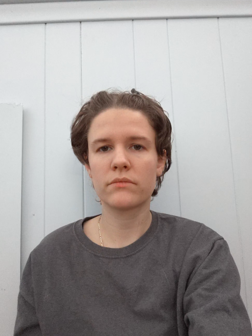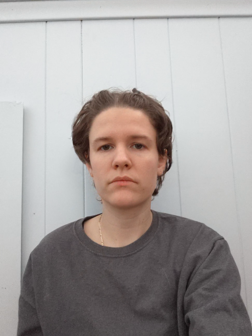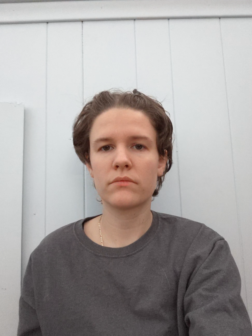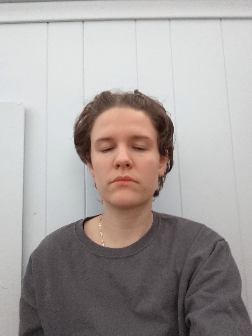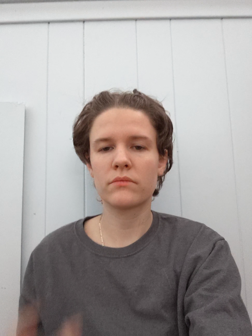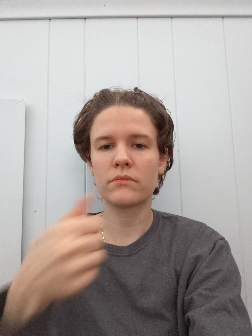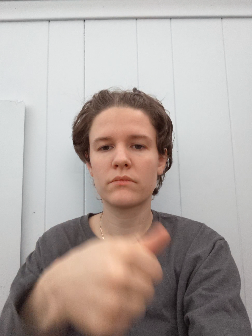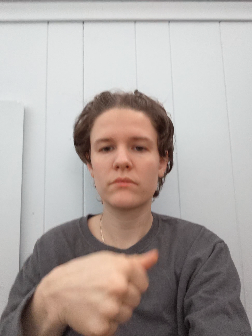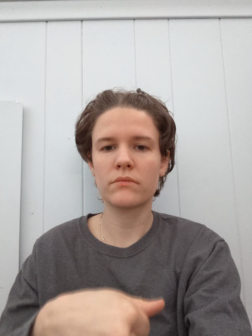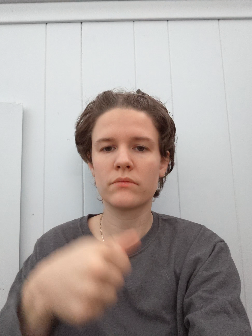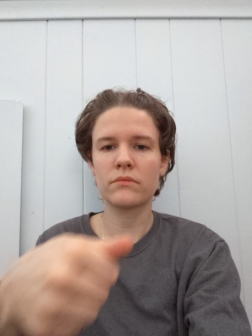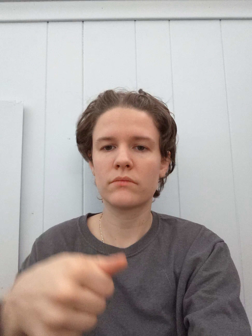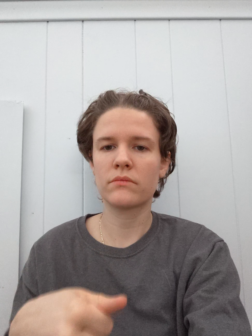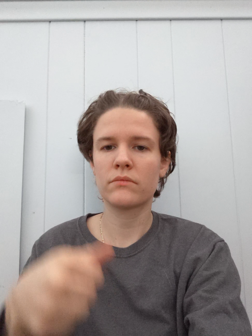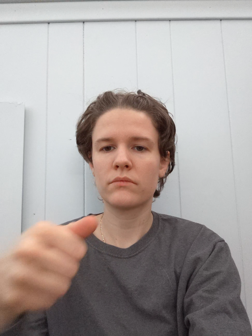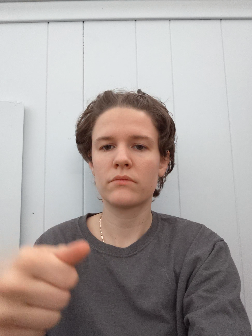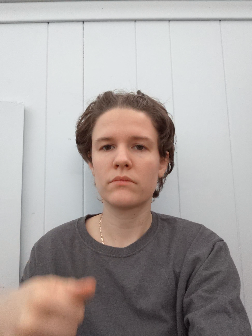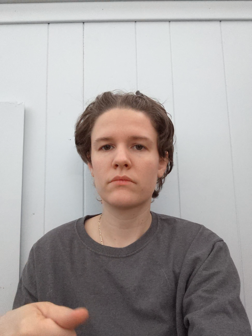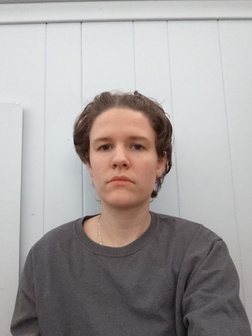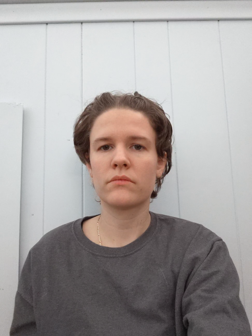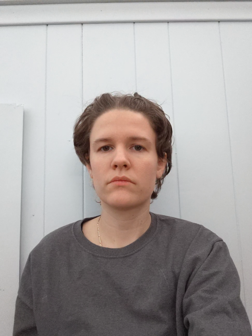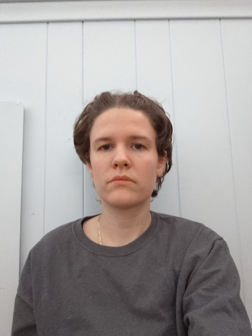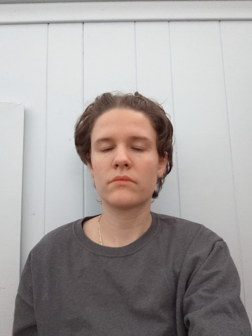puzzle